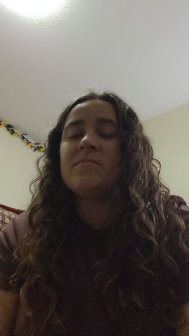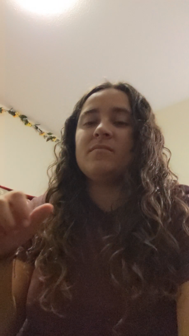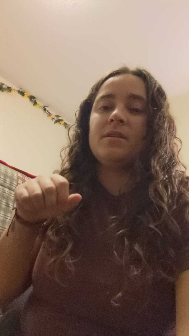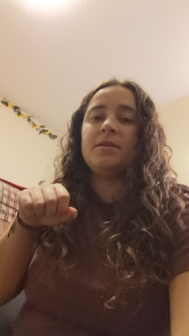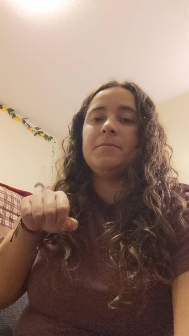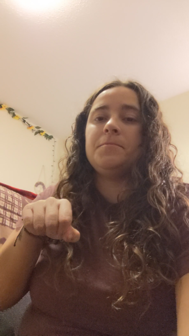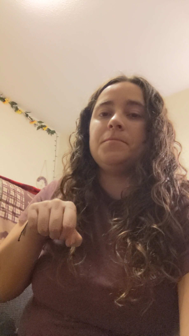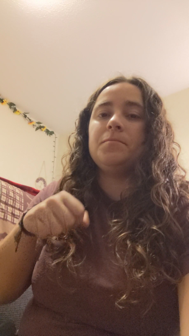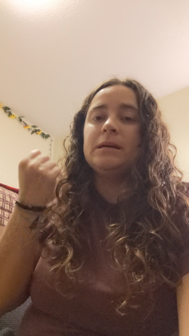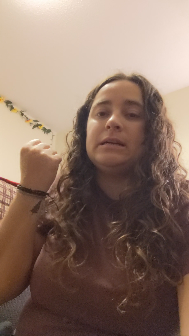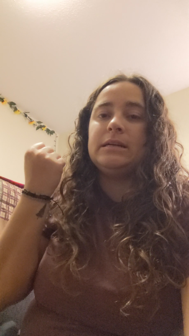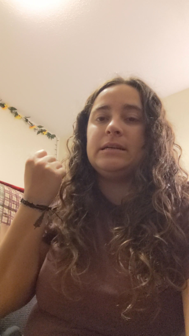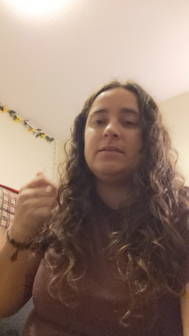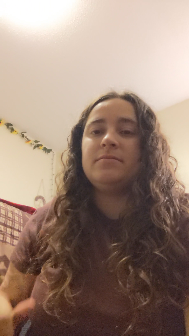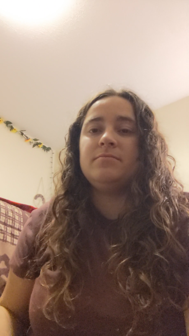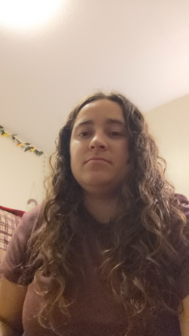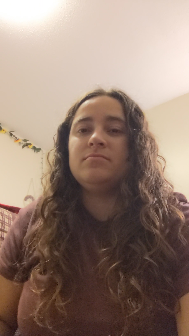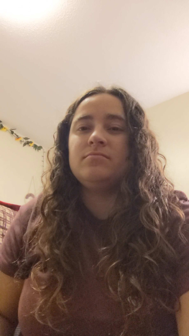break